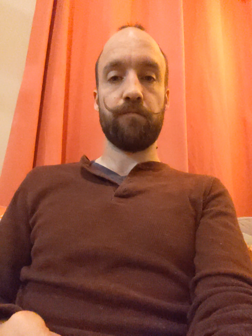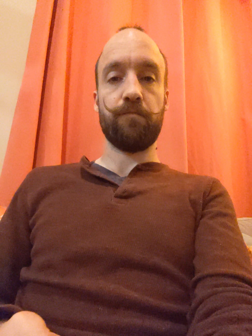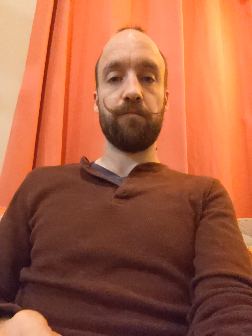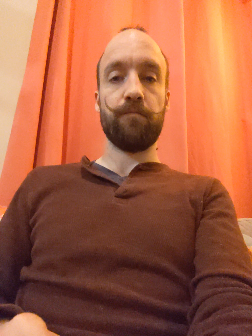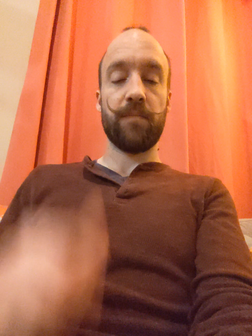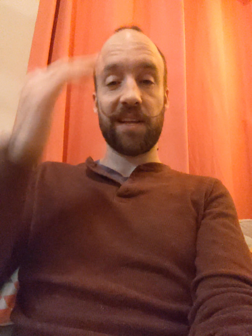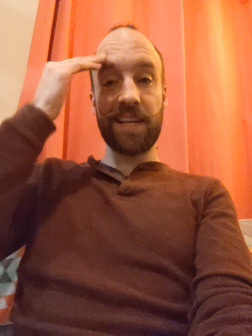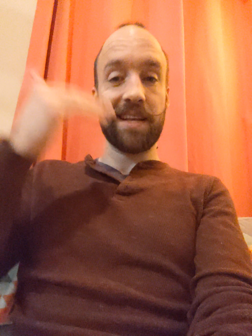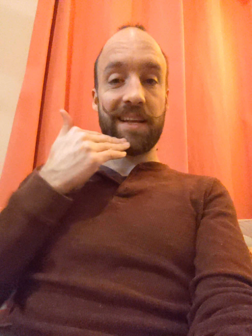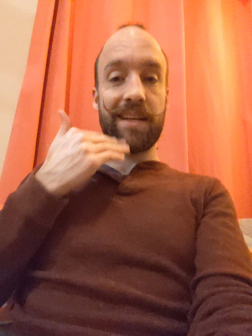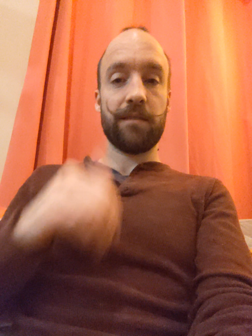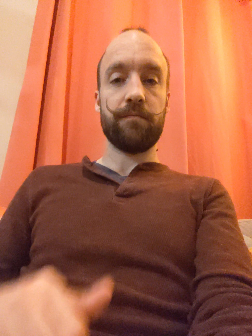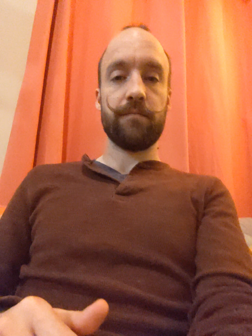head